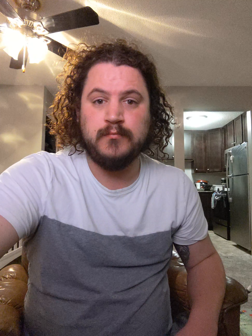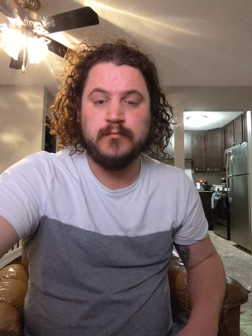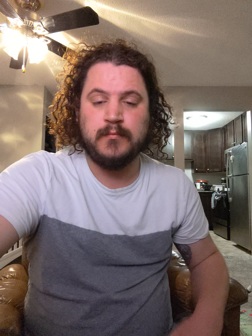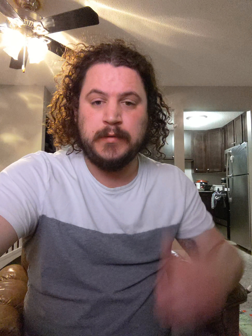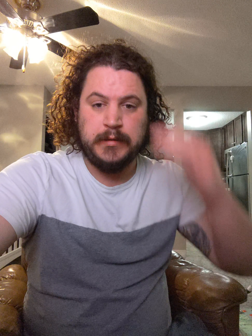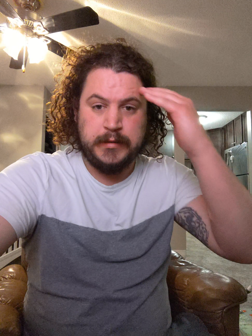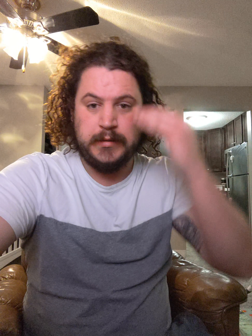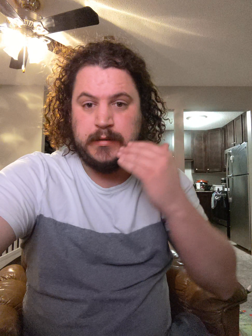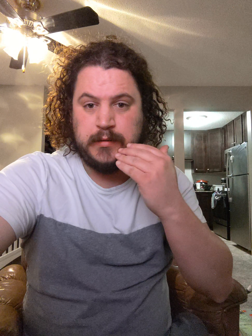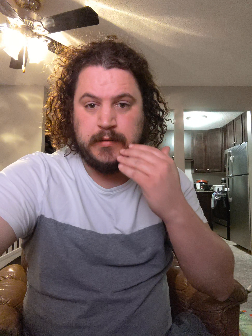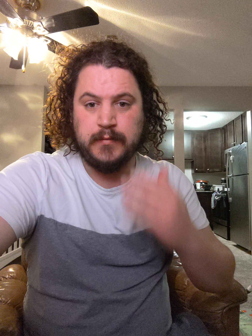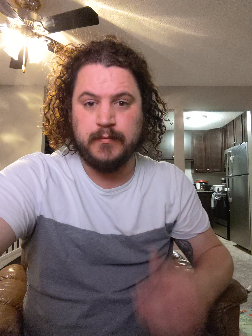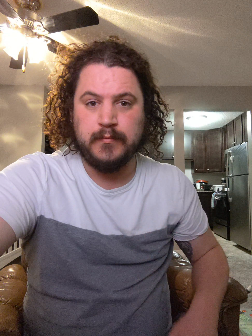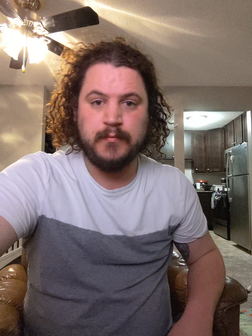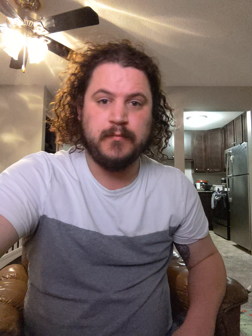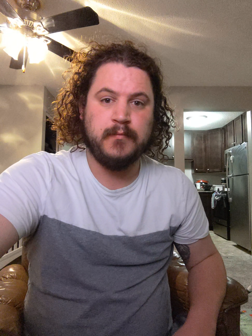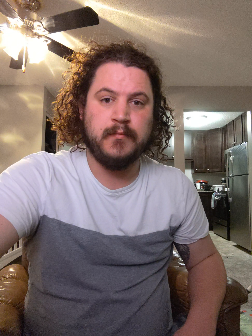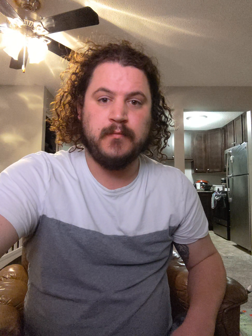head